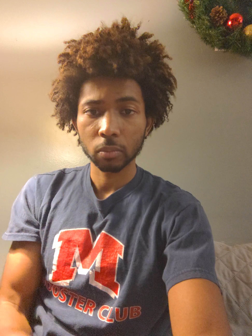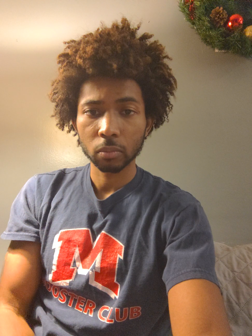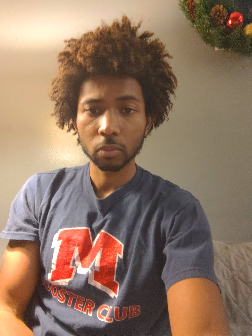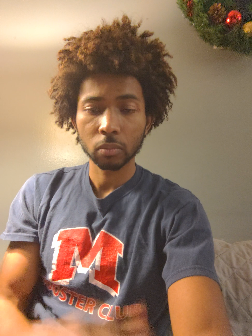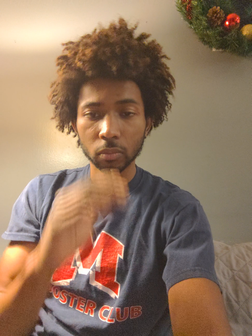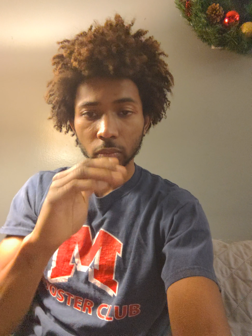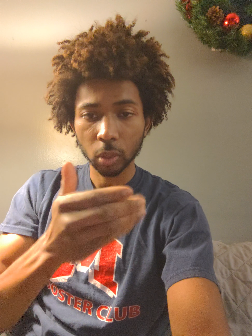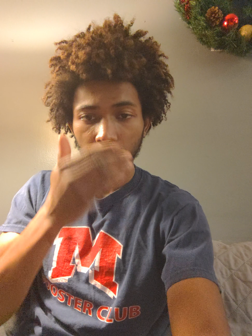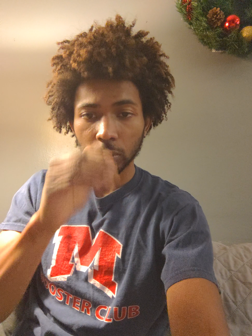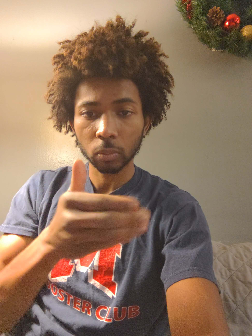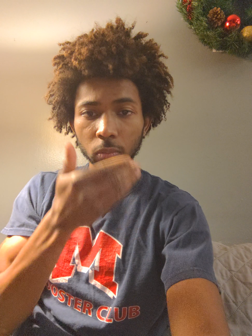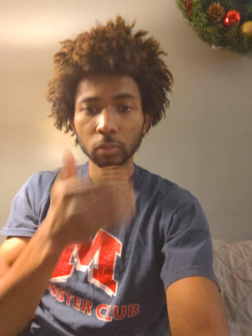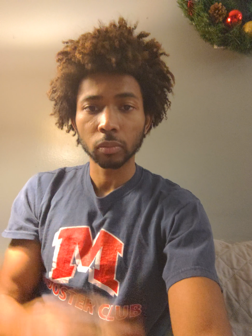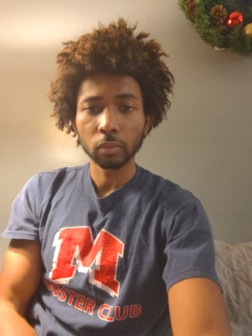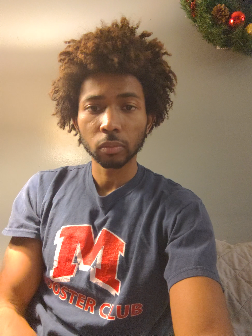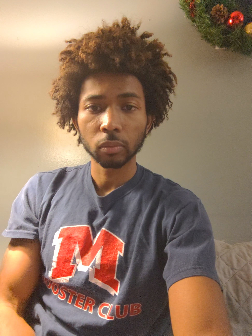cereal